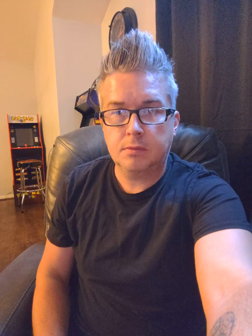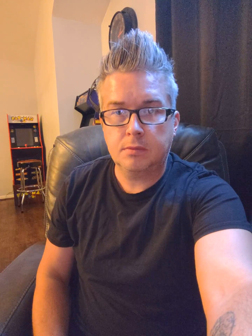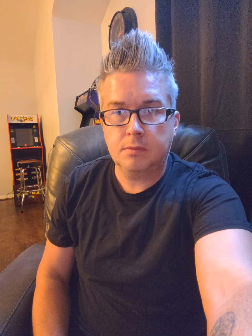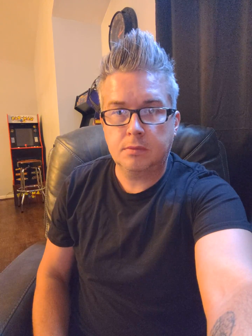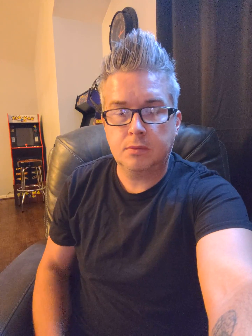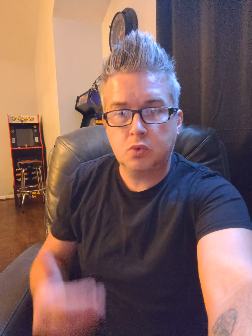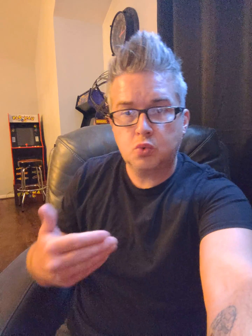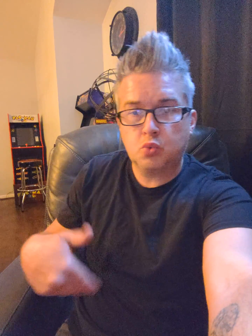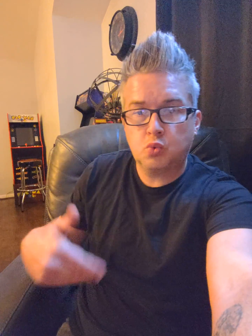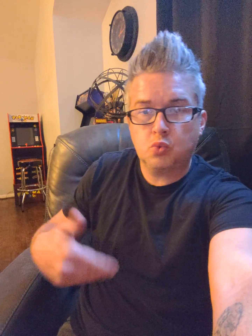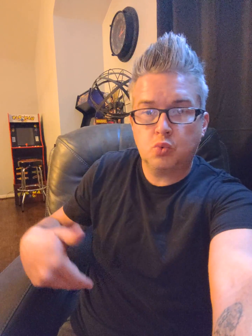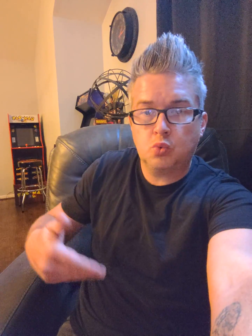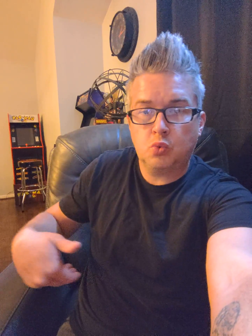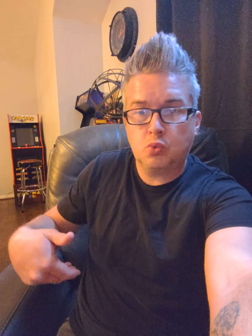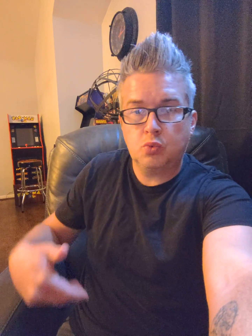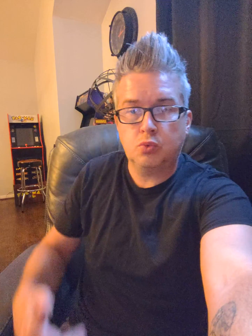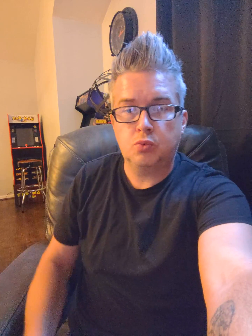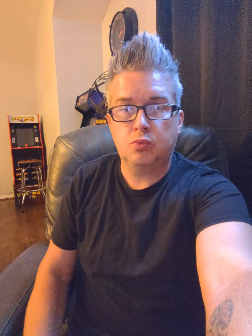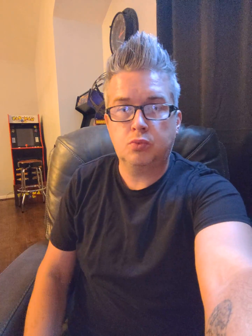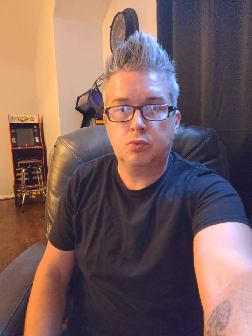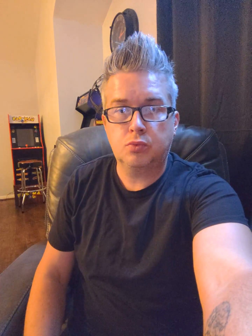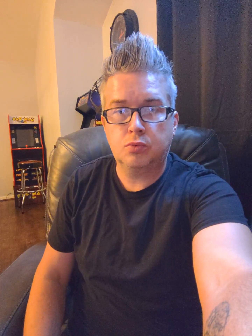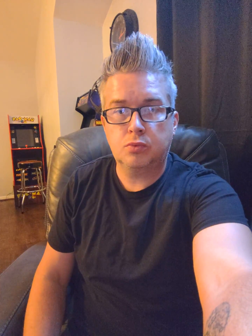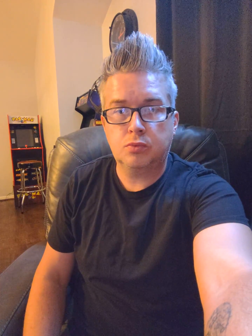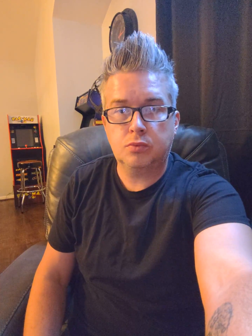shorts